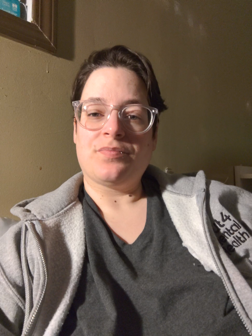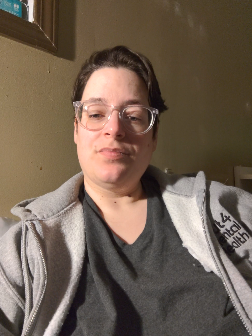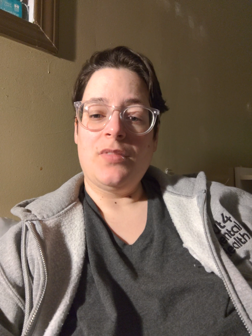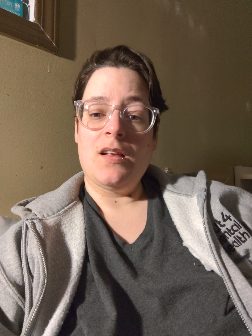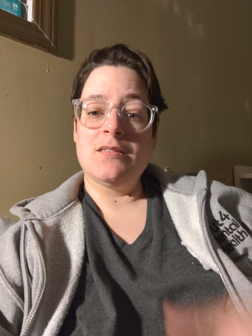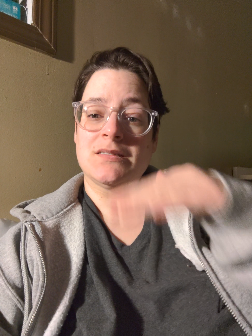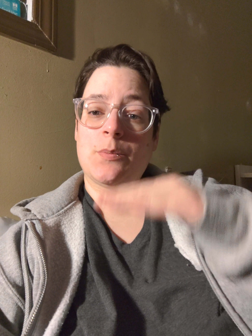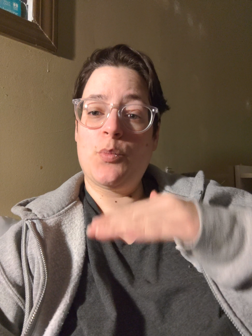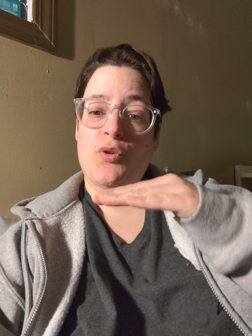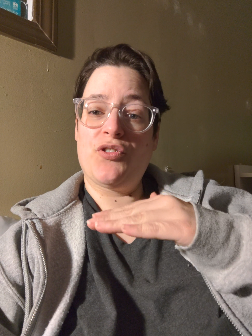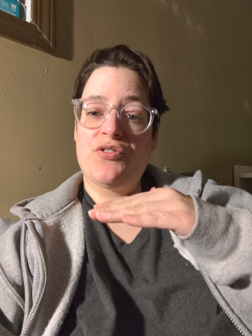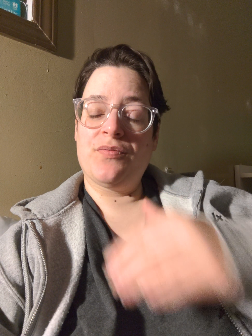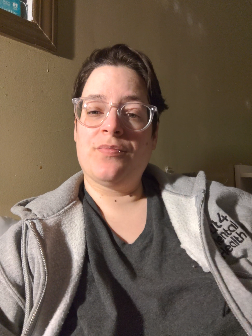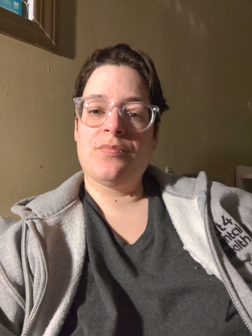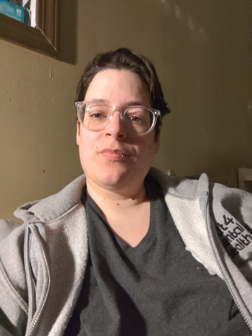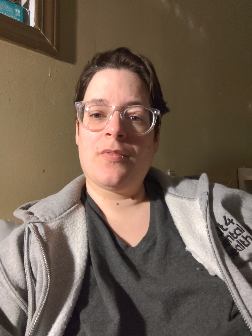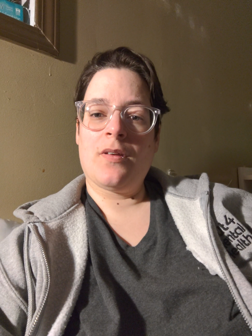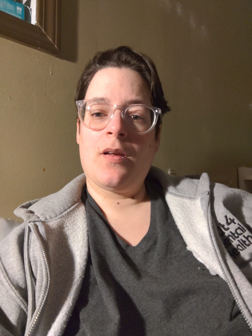table